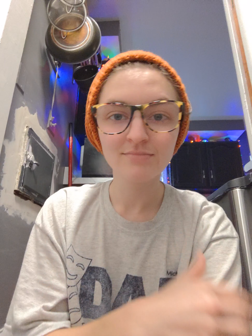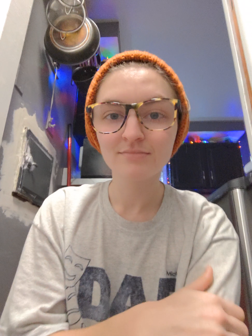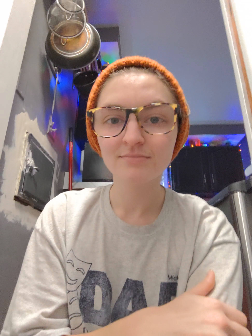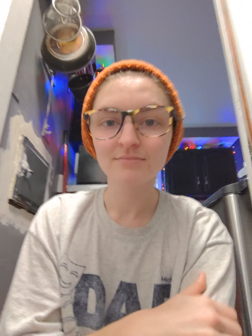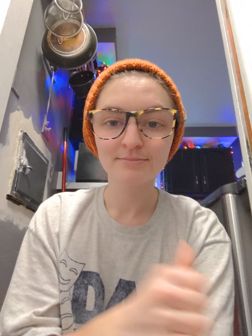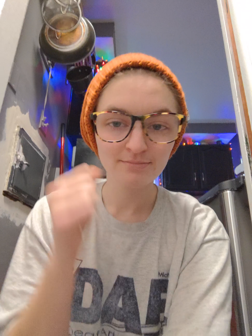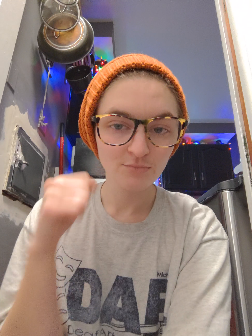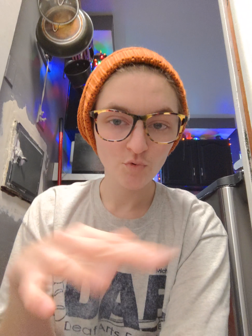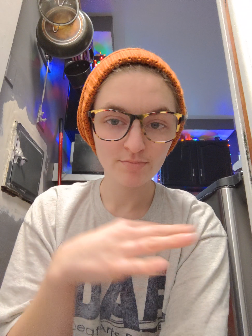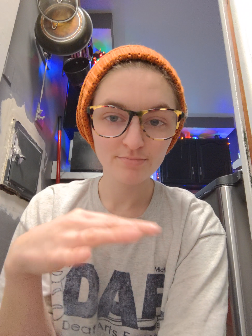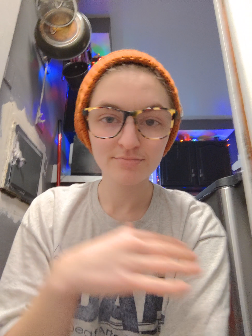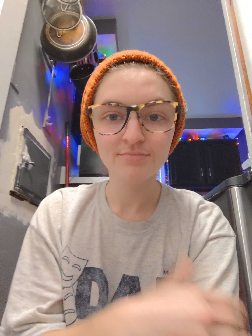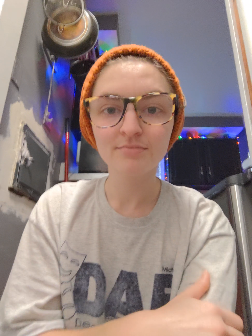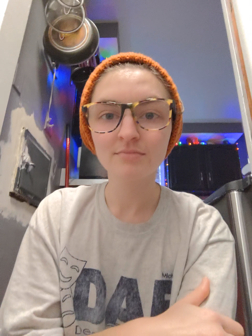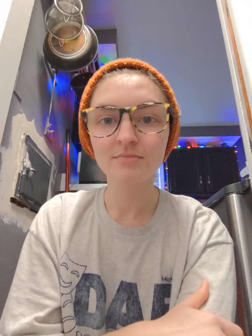backyard